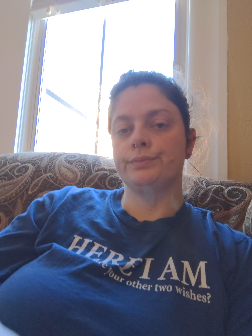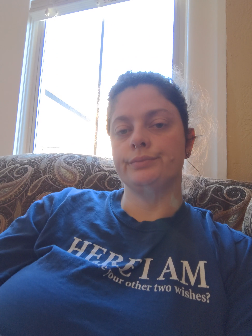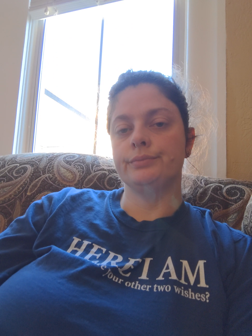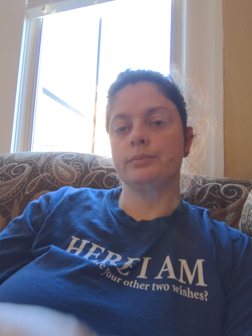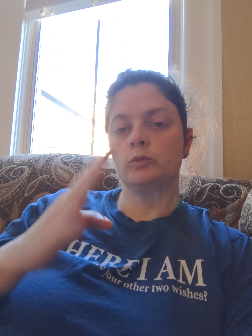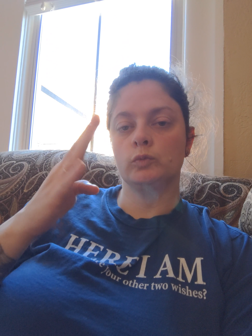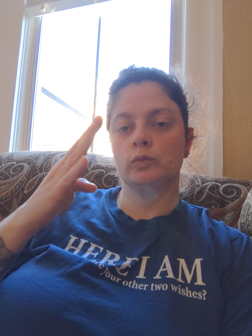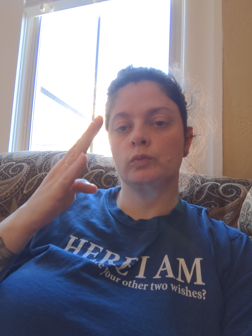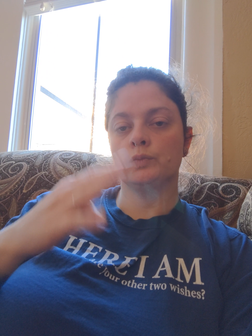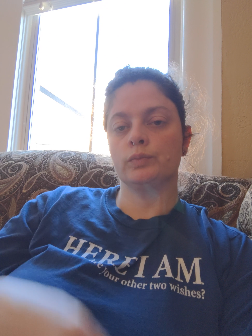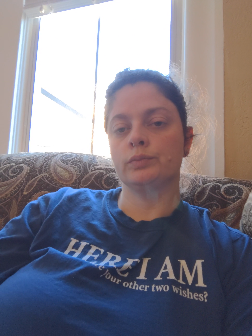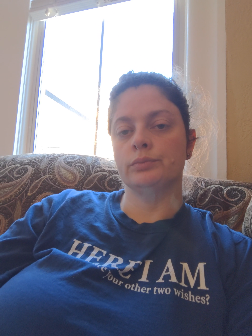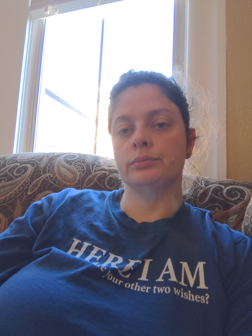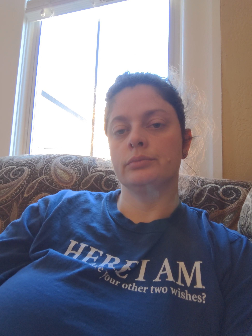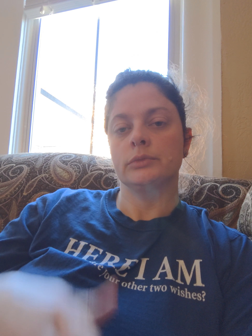blue